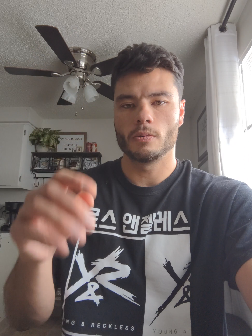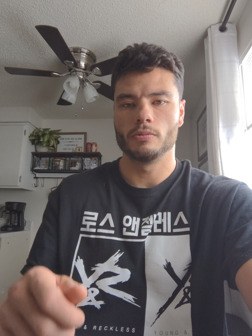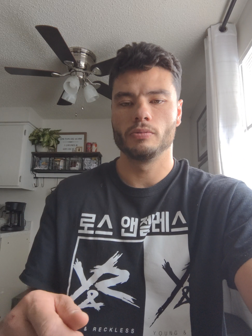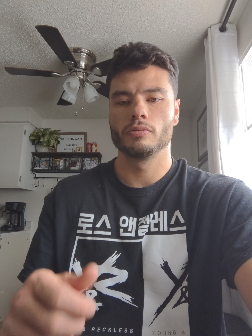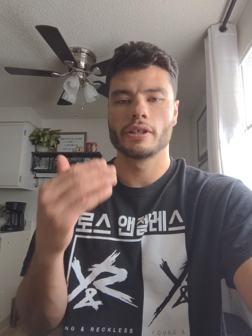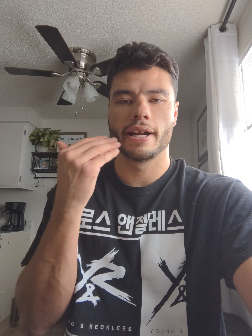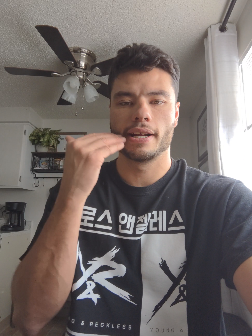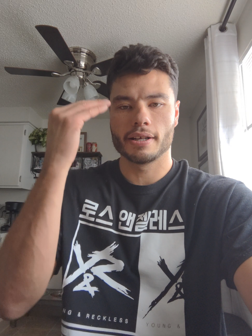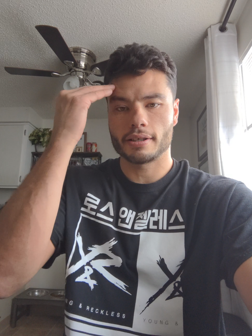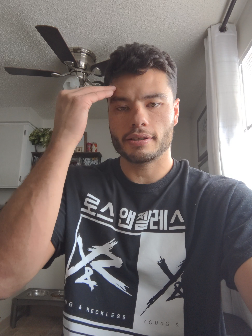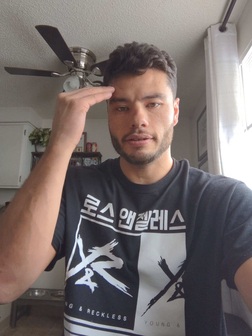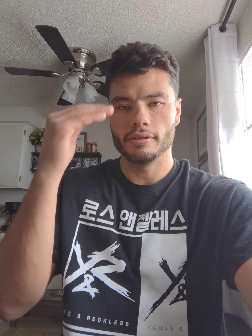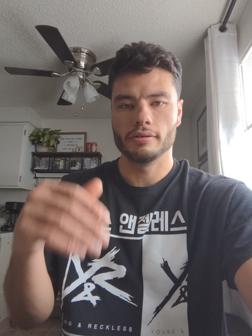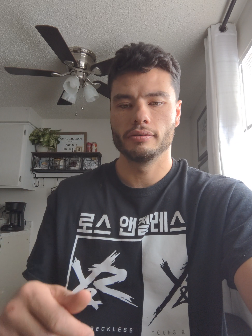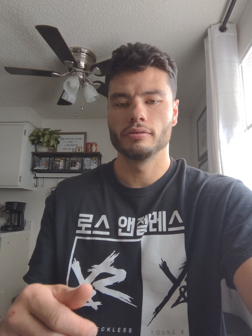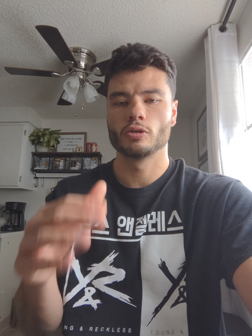head